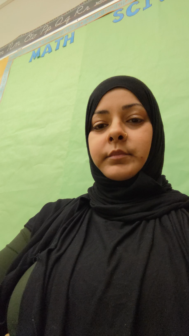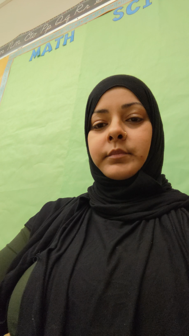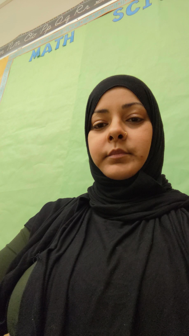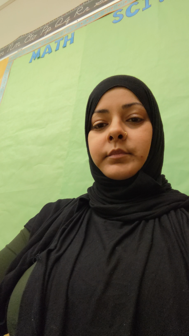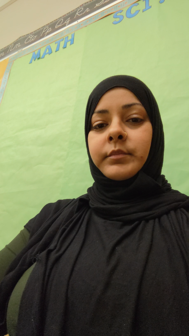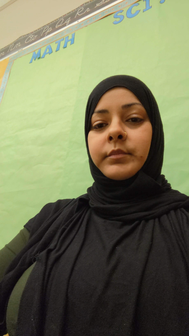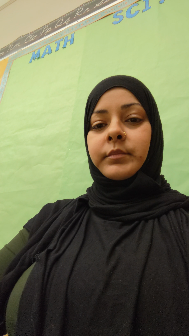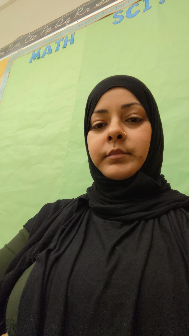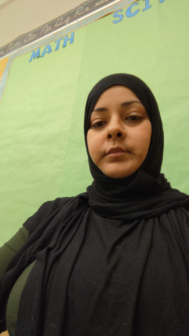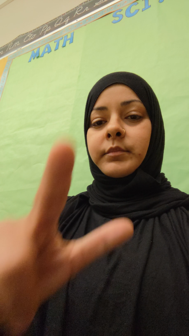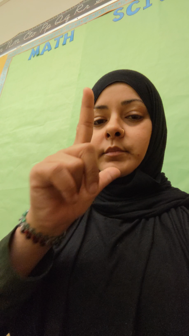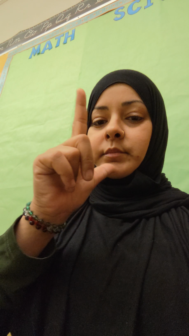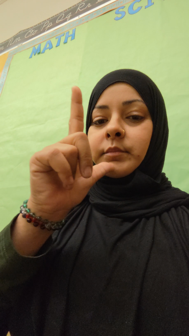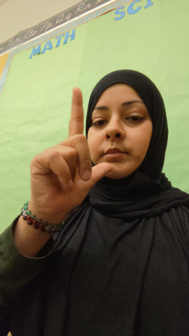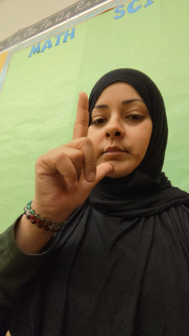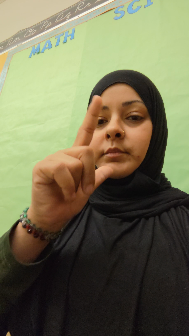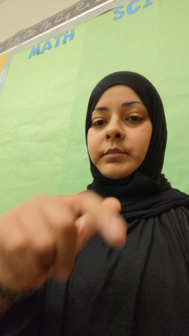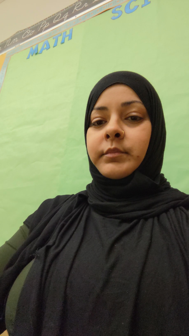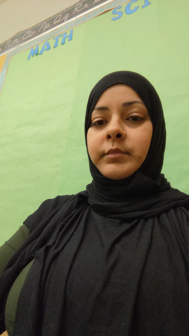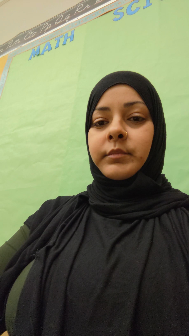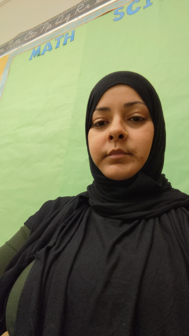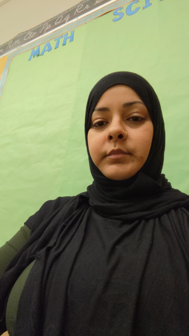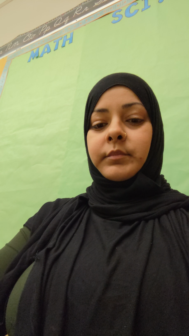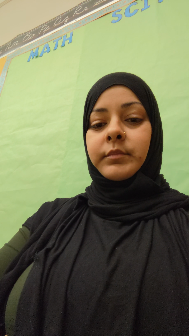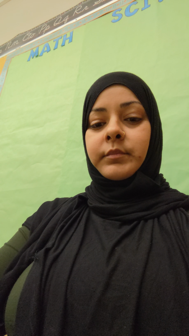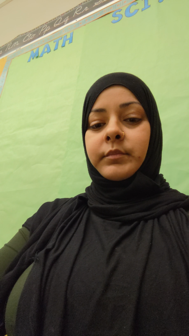lunch